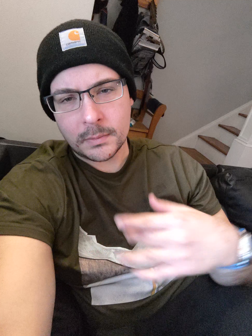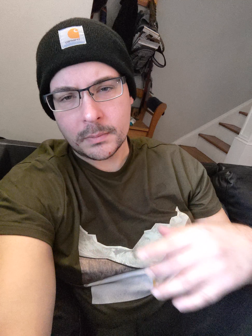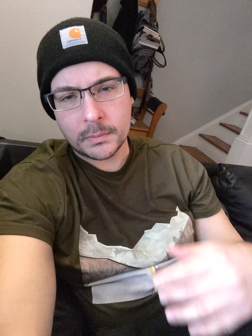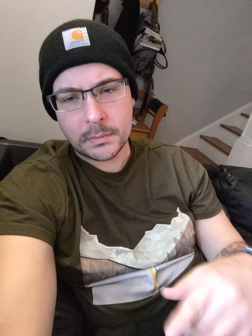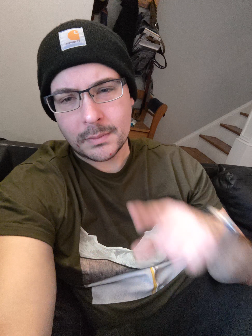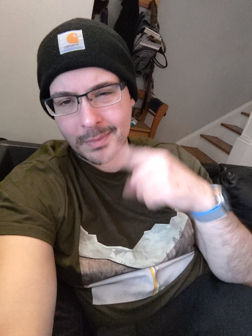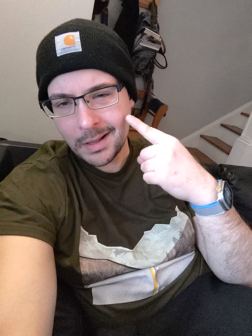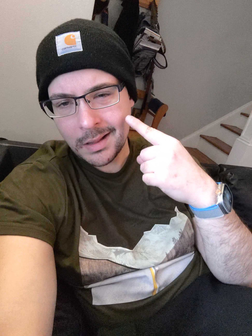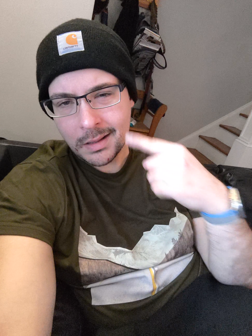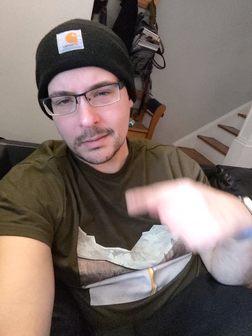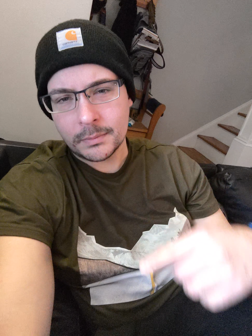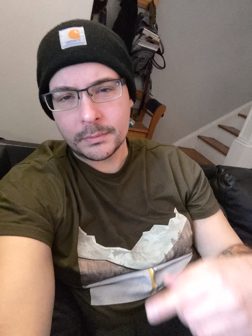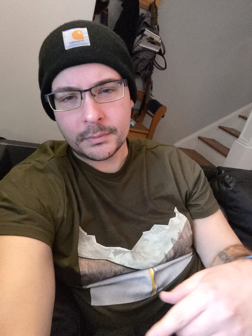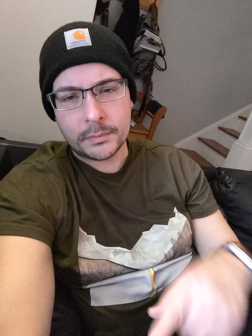smile